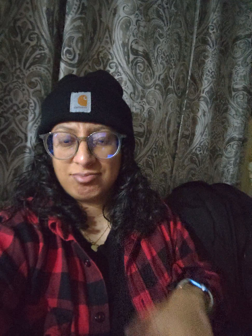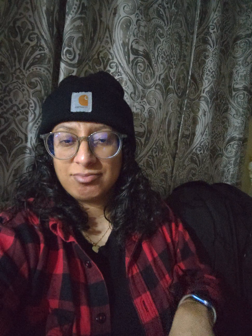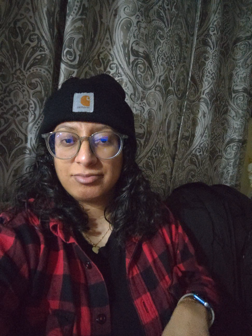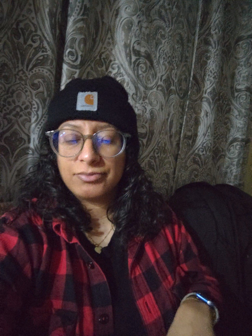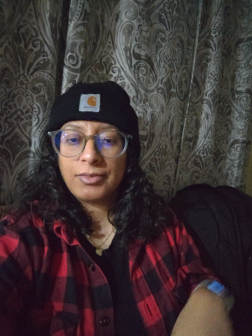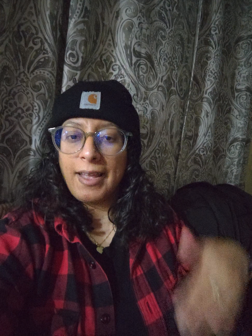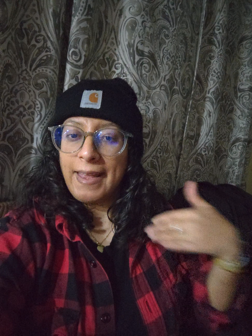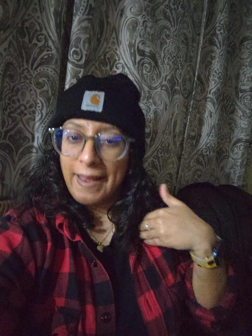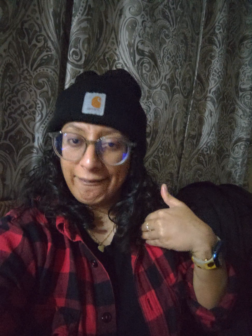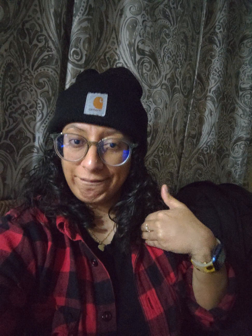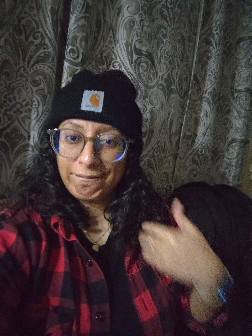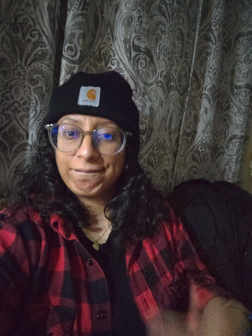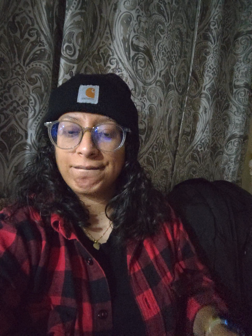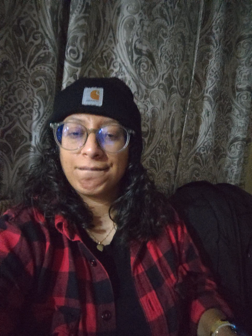have